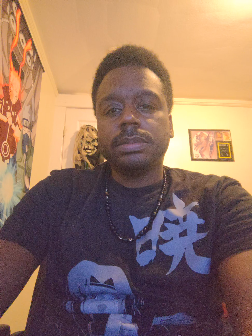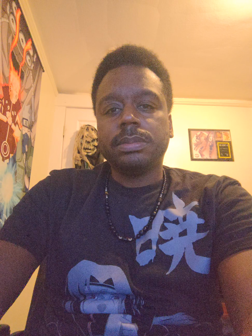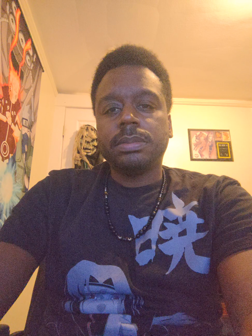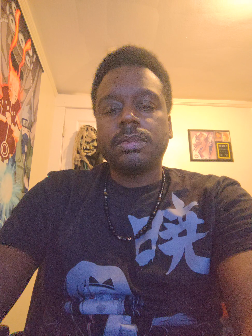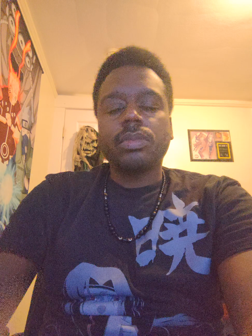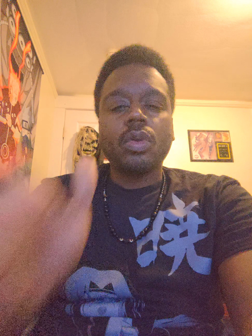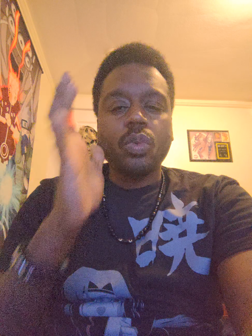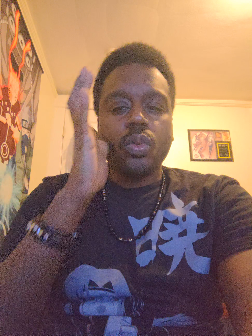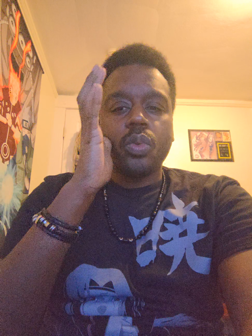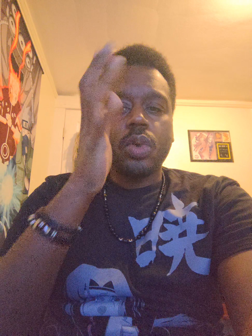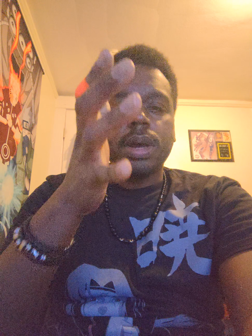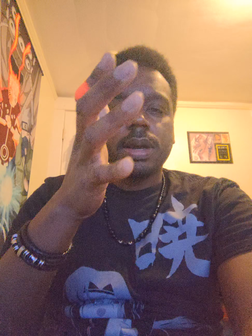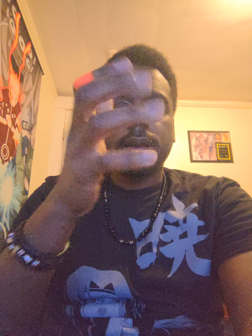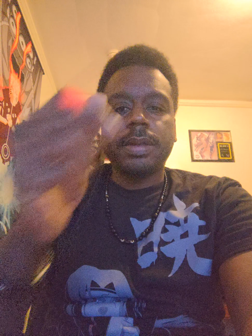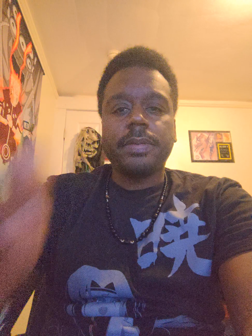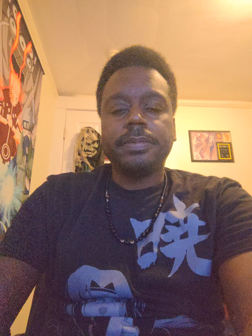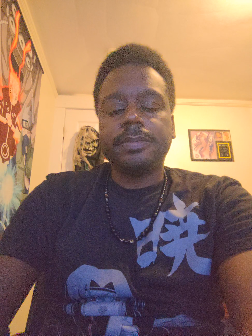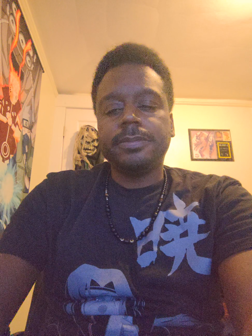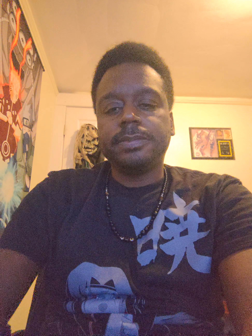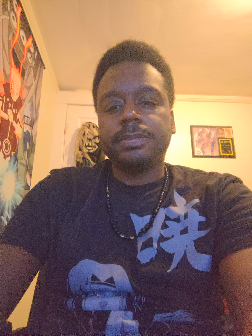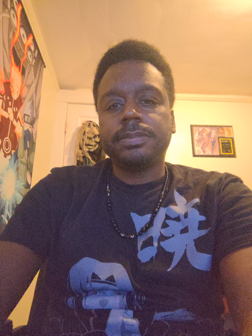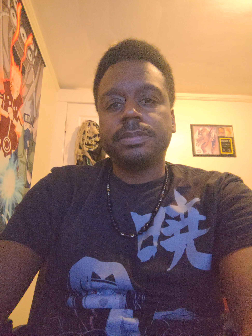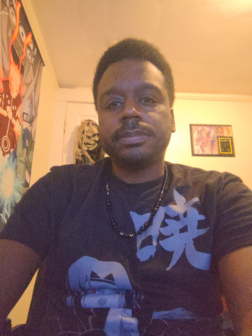will